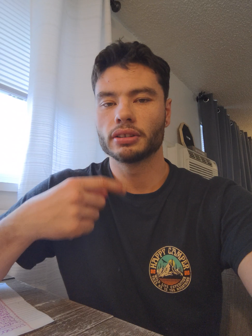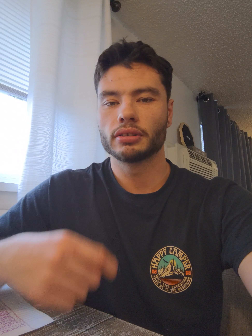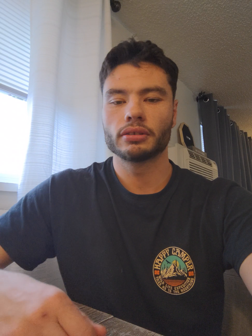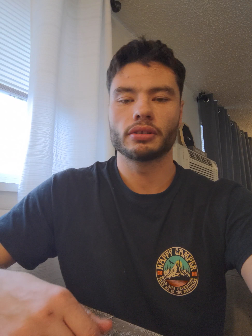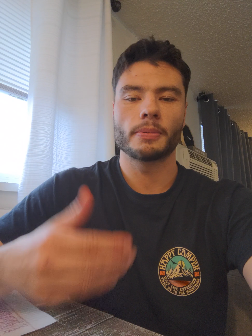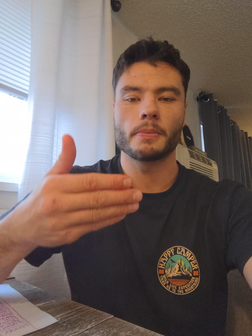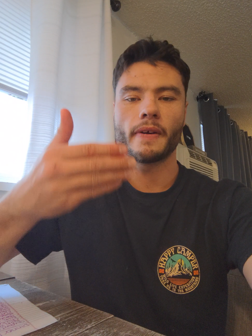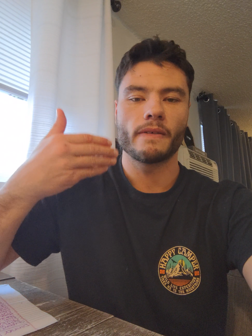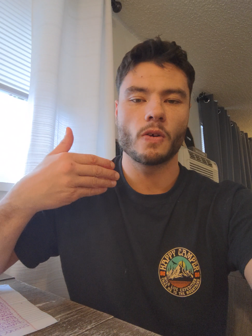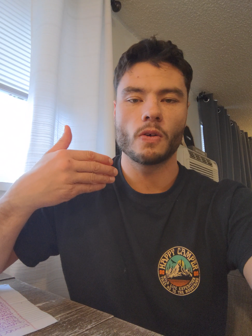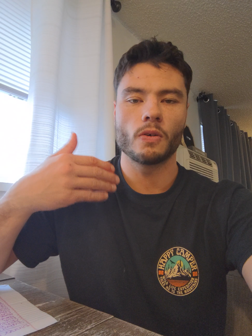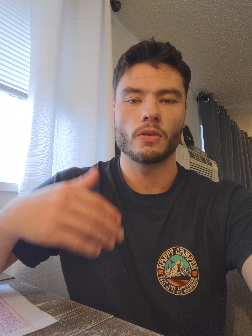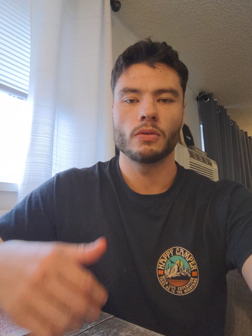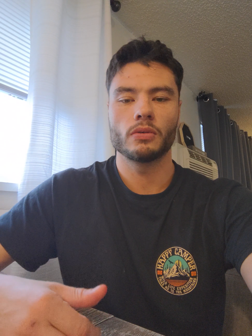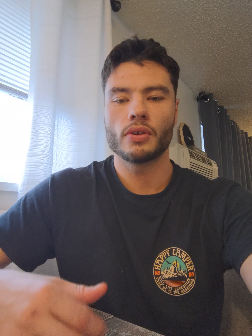before